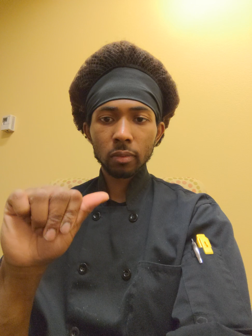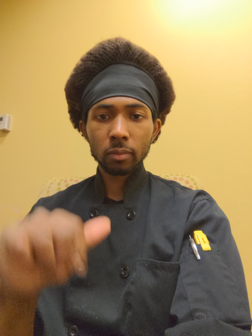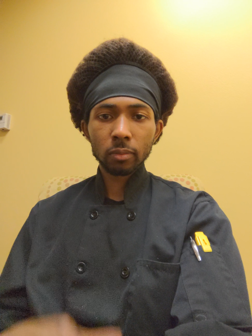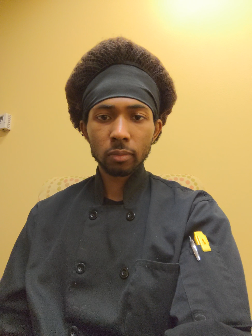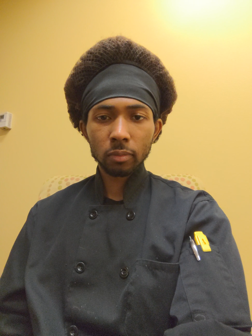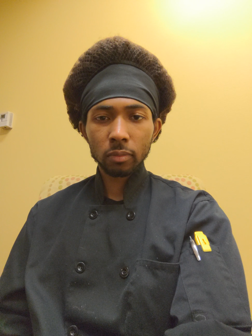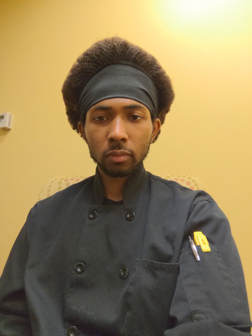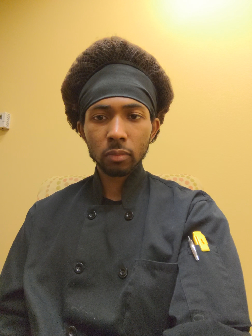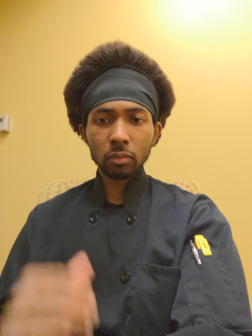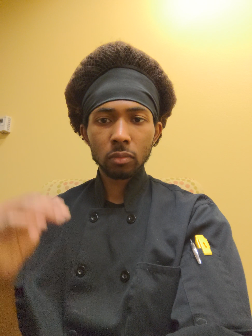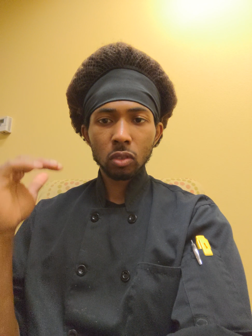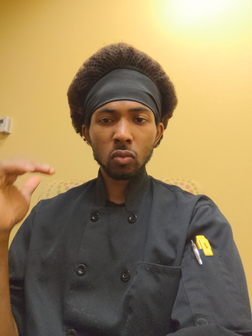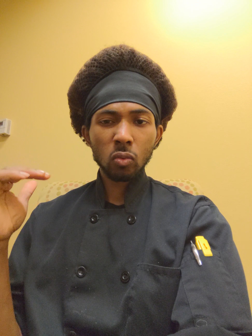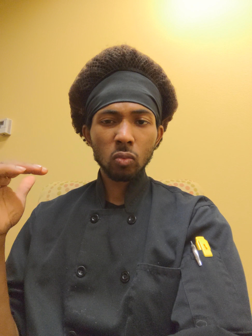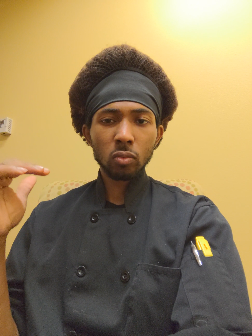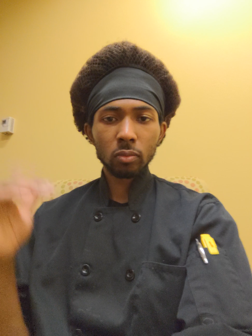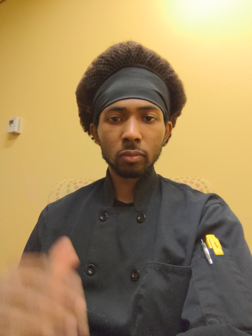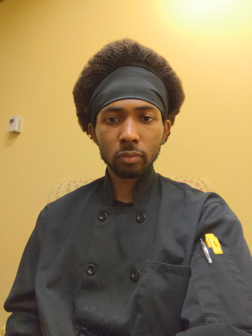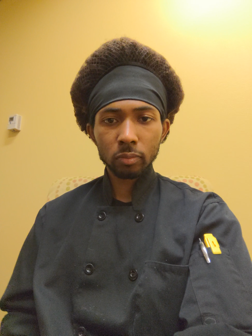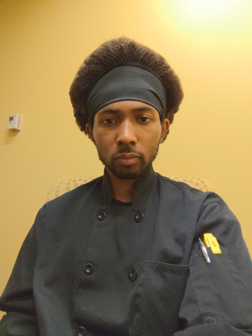short